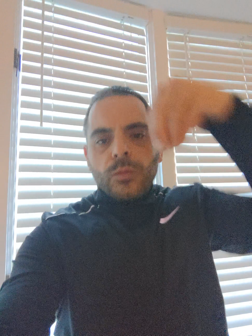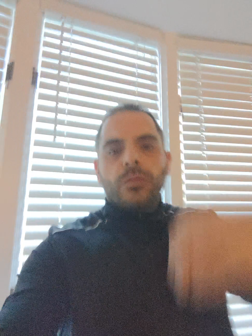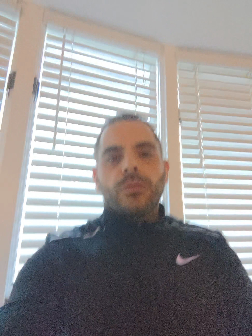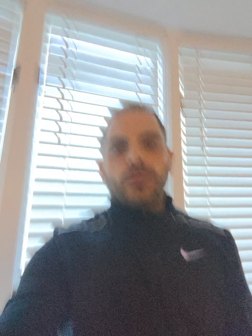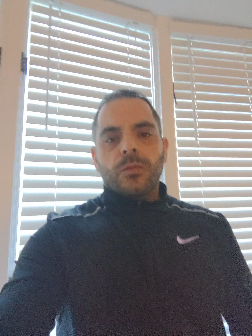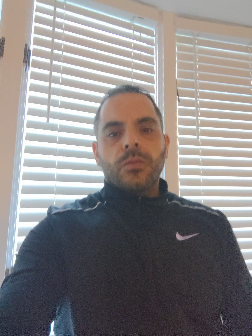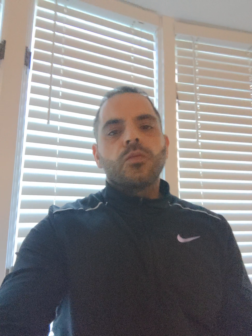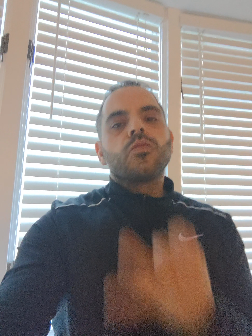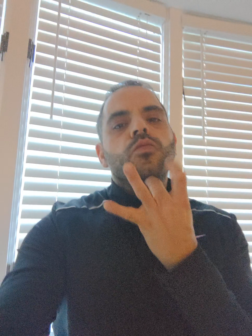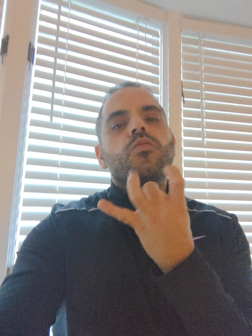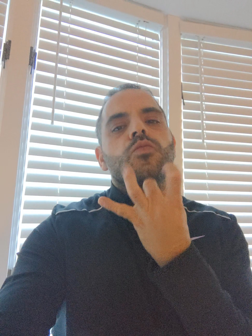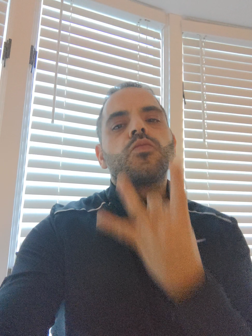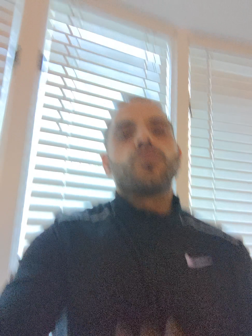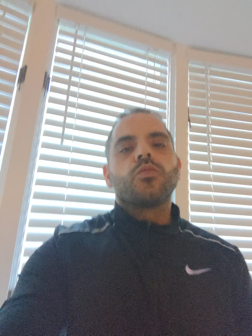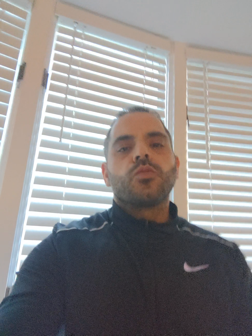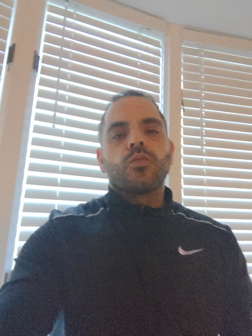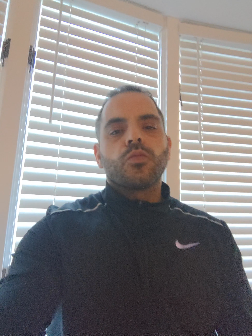lamp